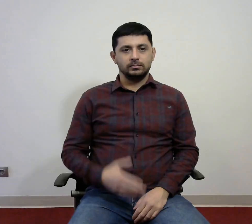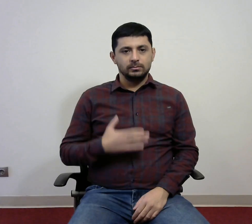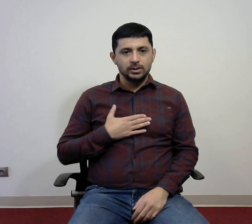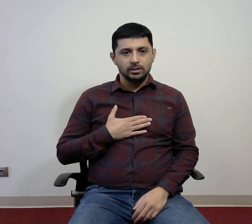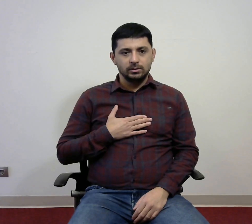mən